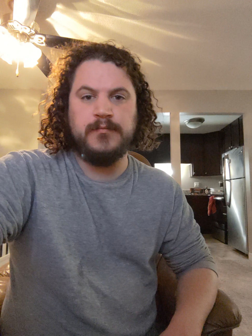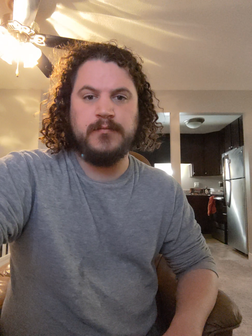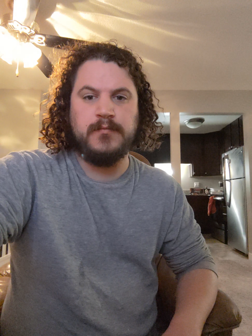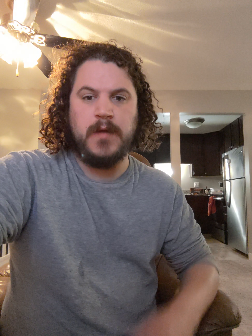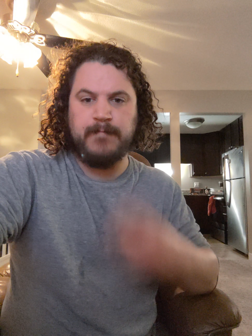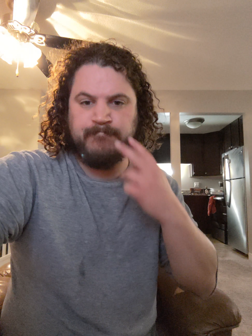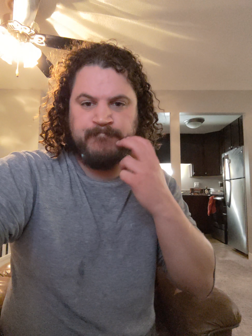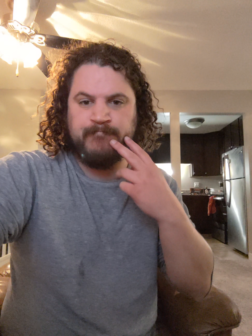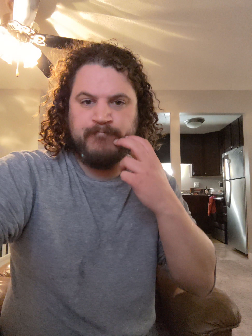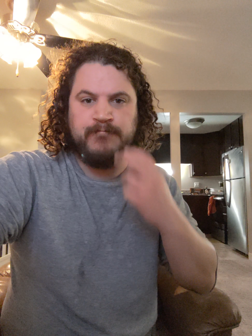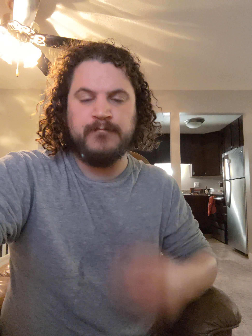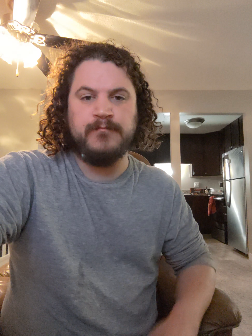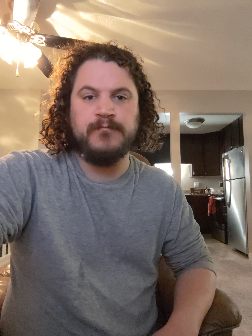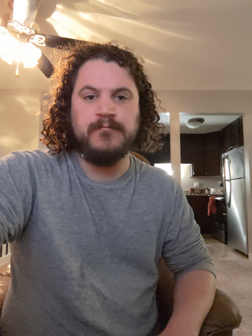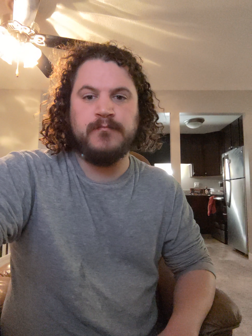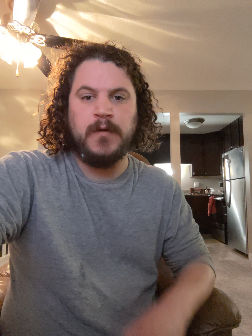gum